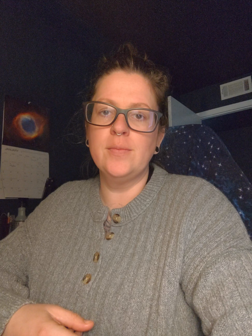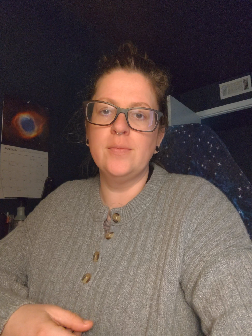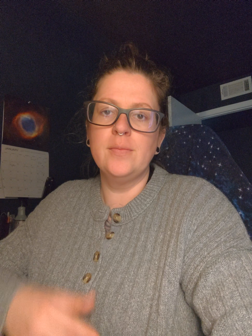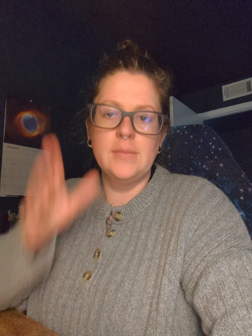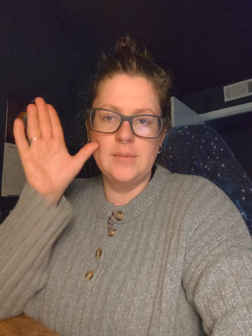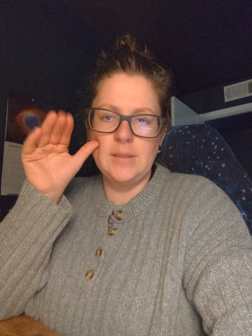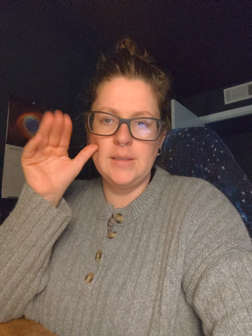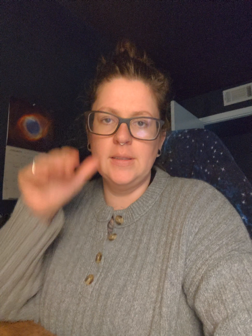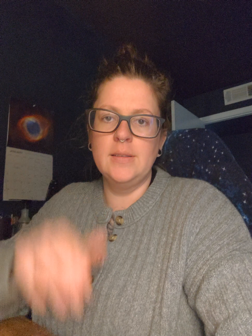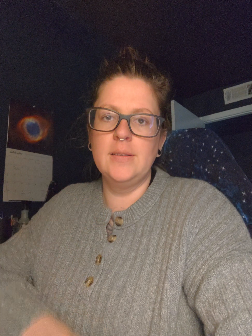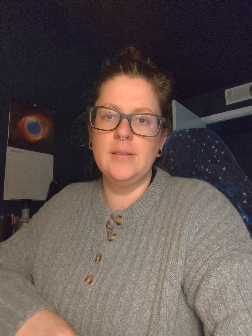donkey